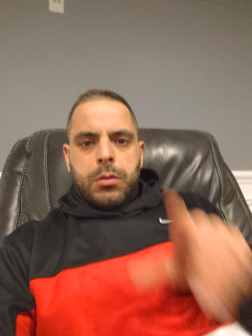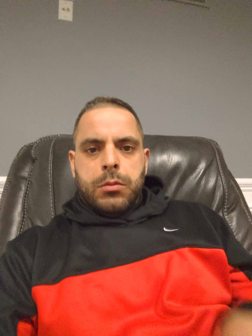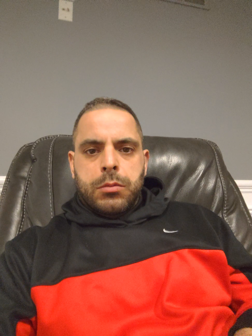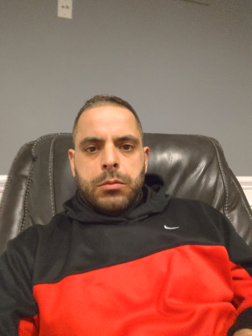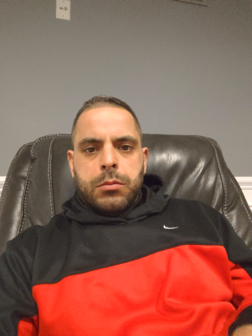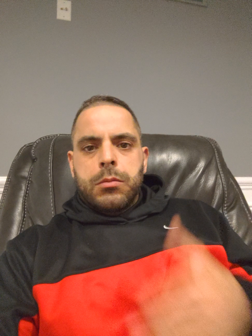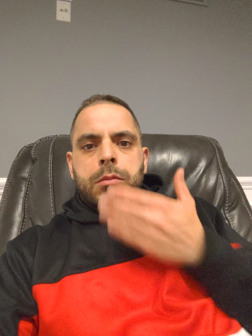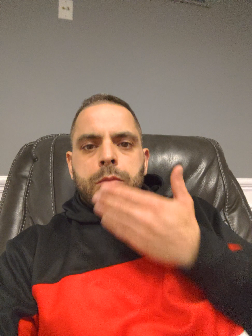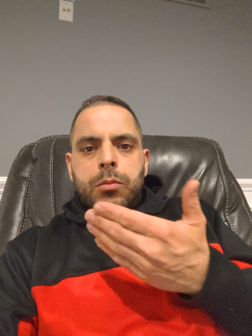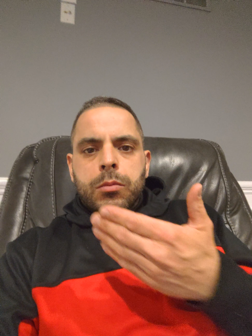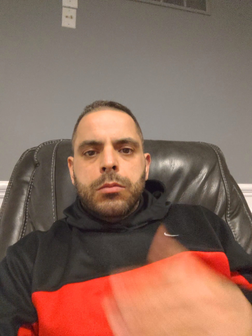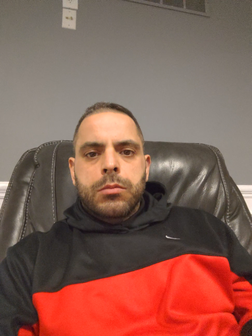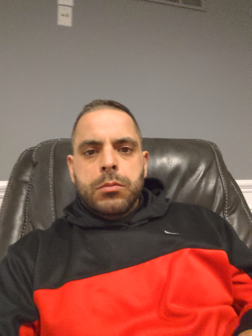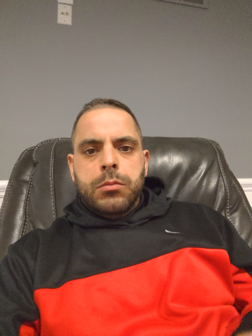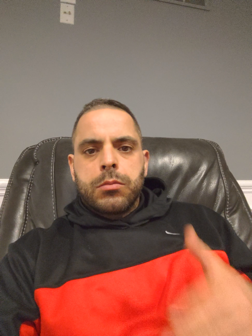thank you